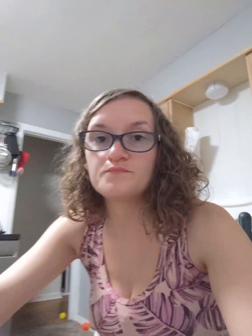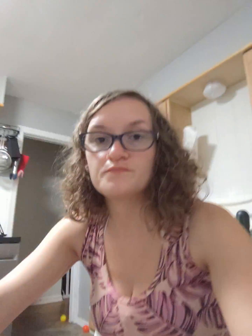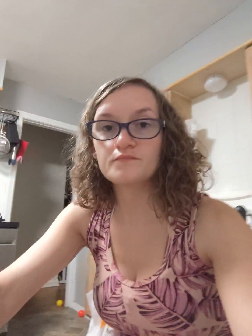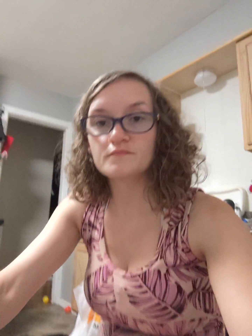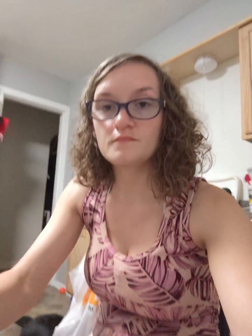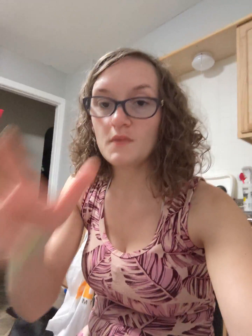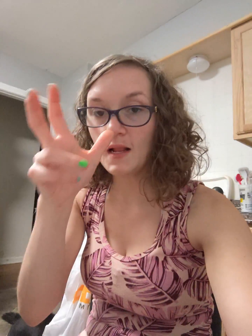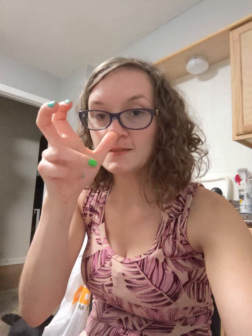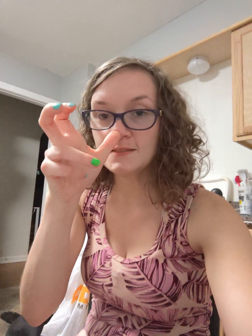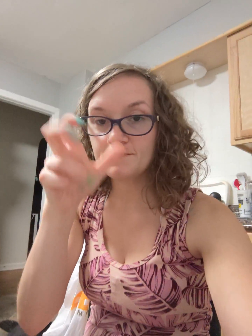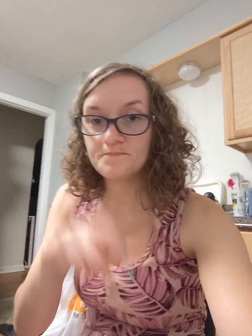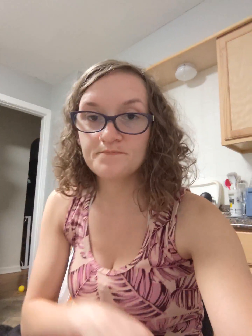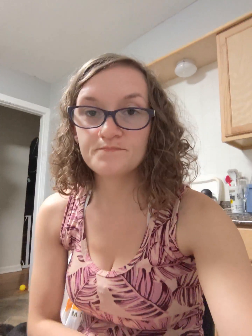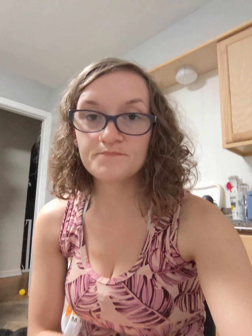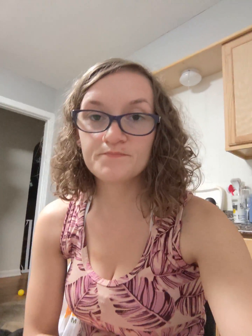ant